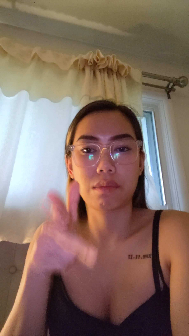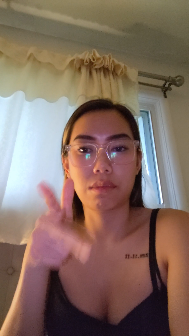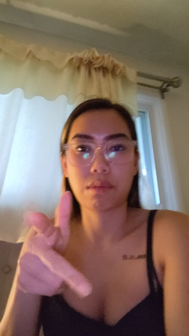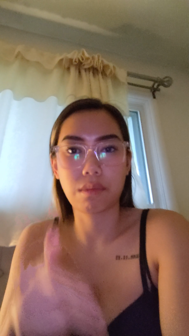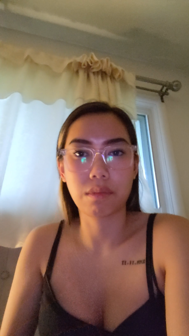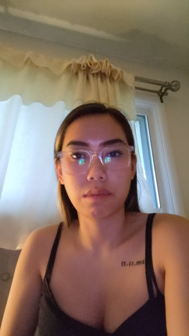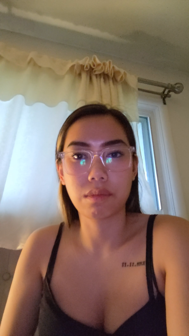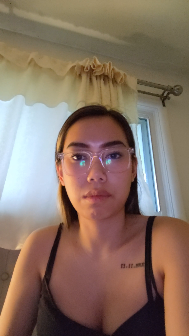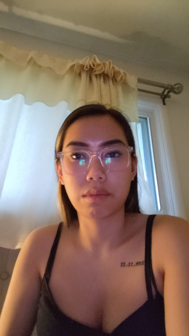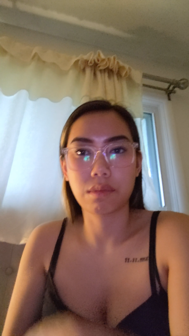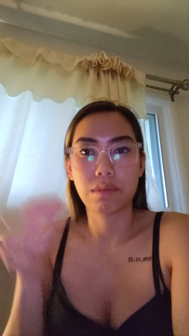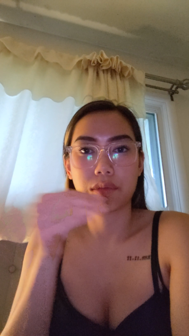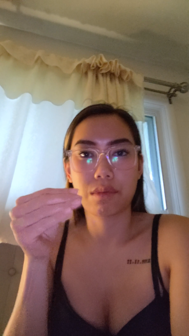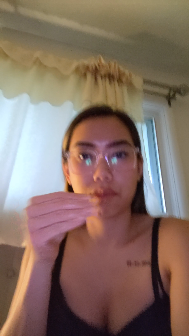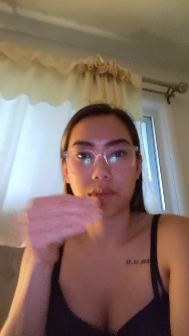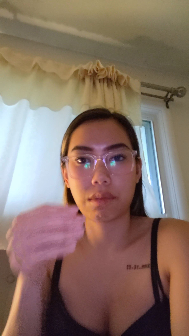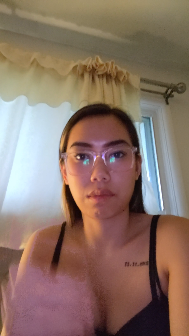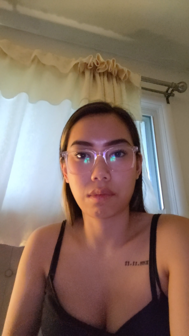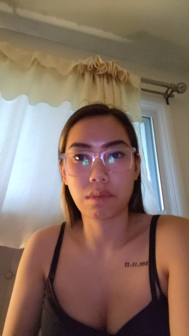more